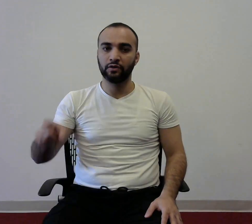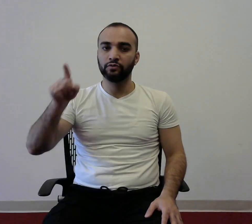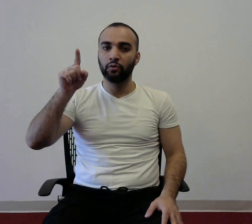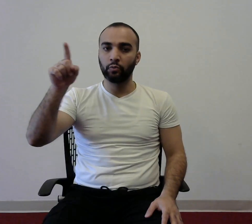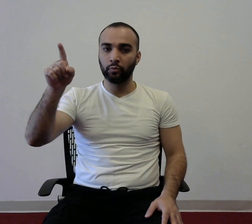O